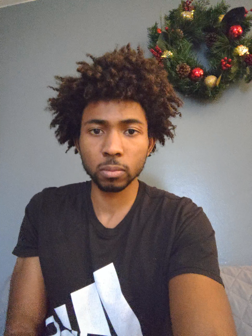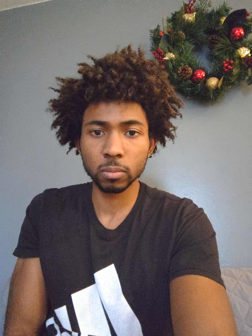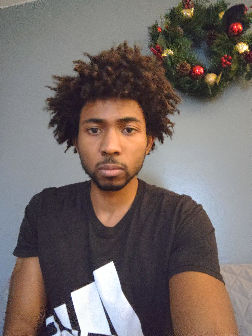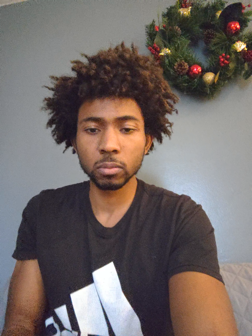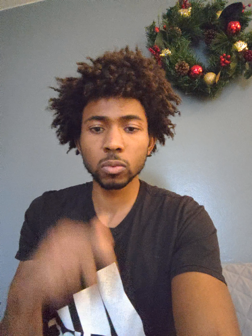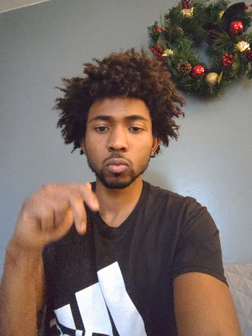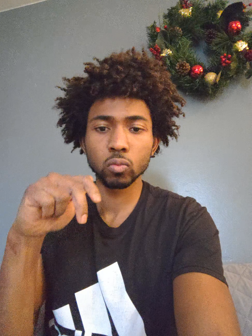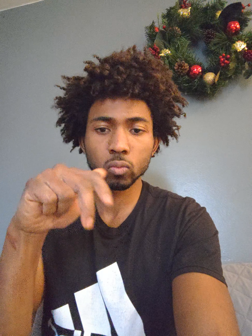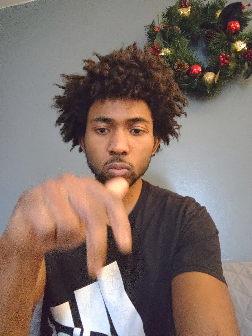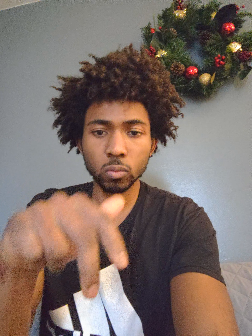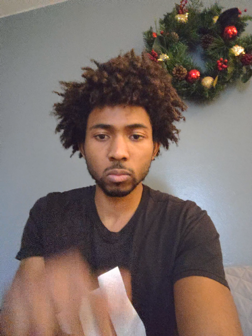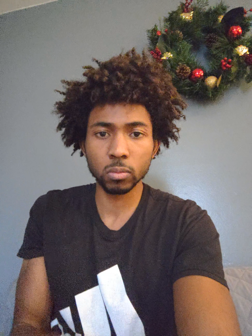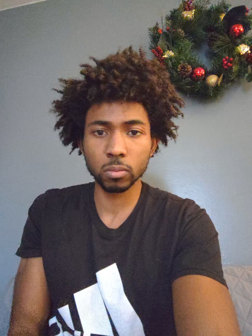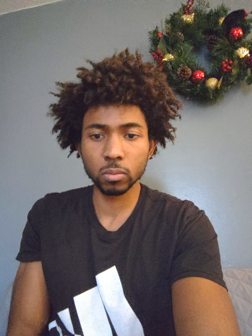ride